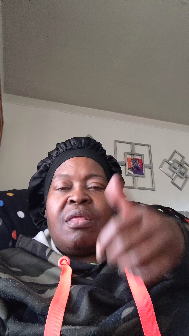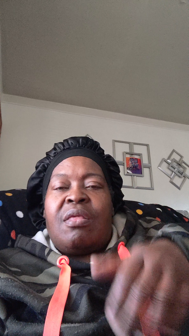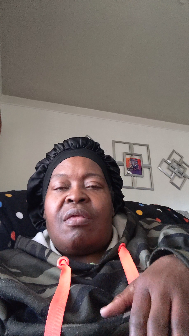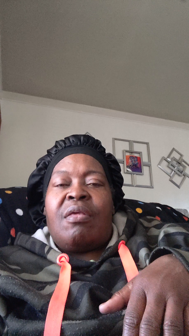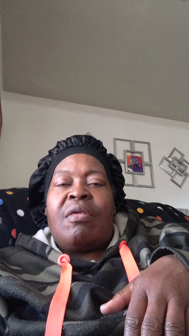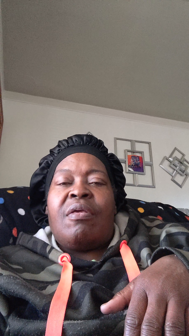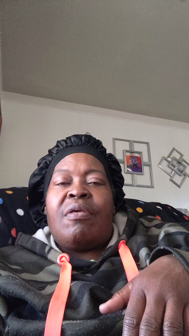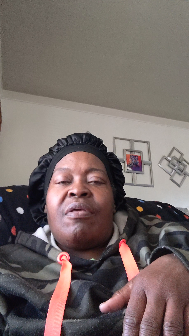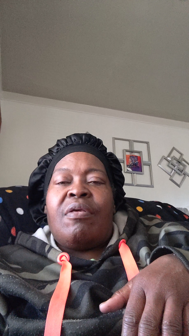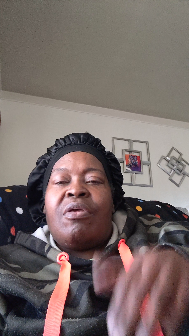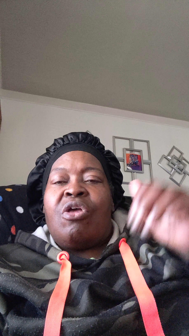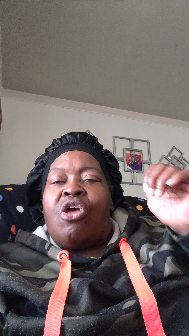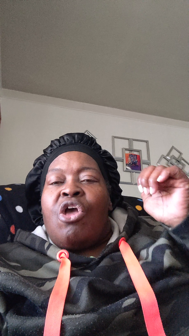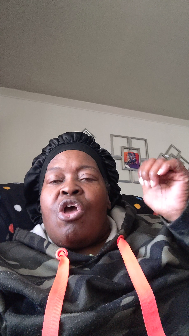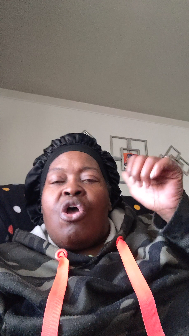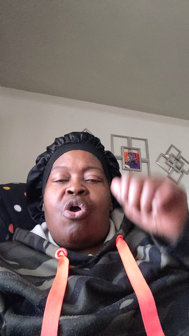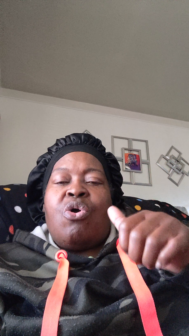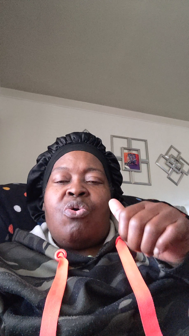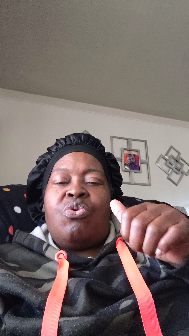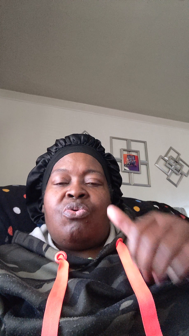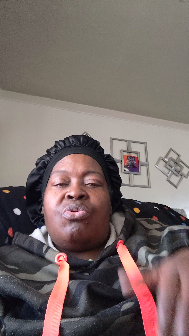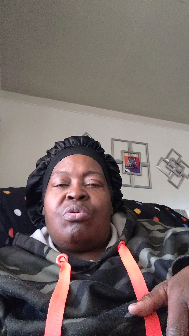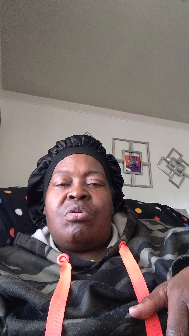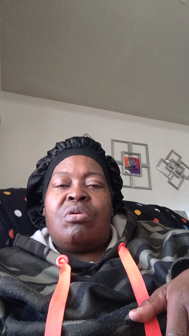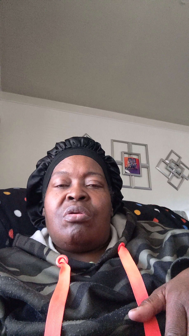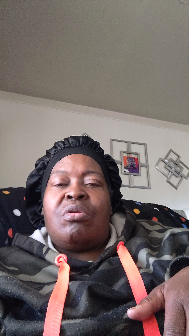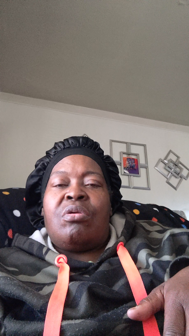coats